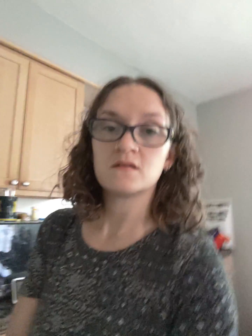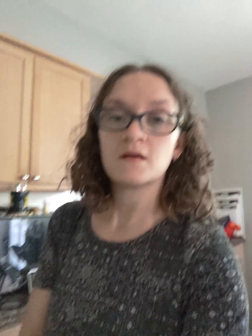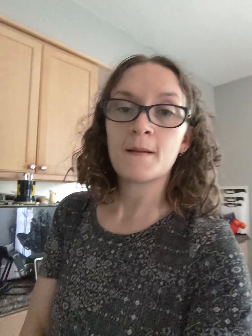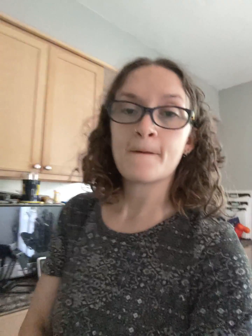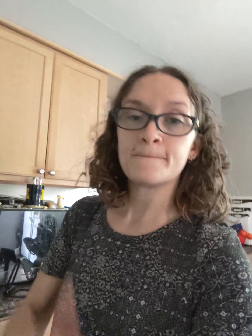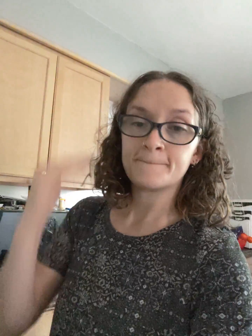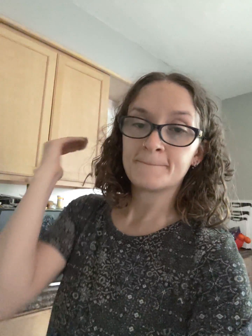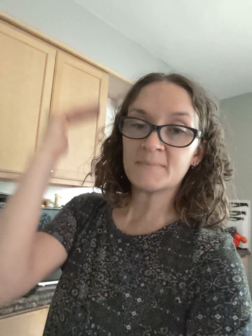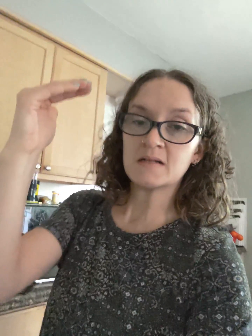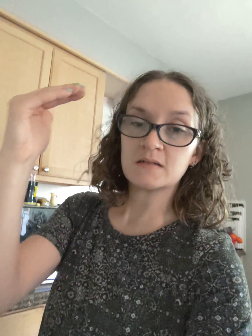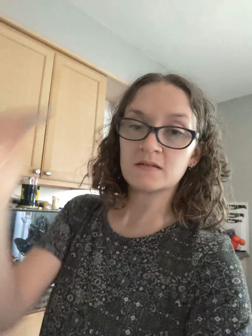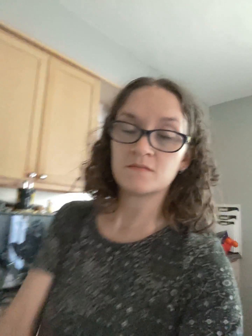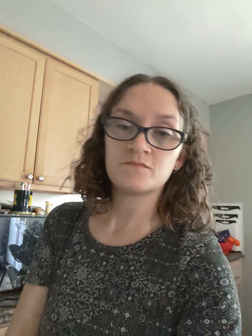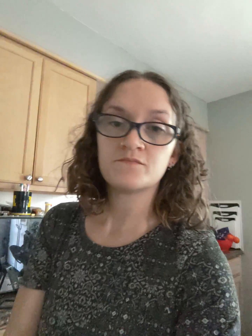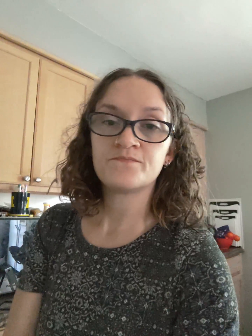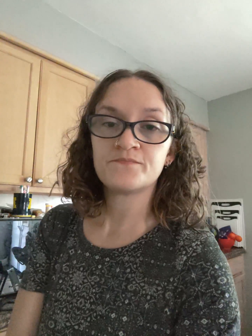big